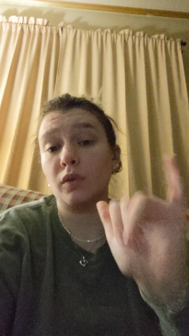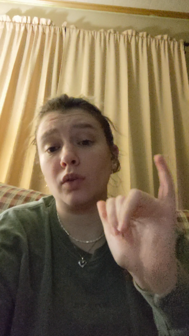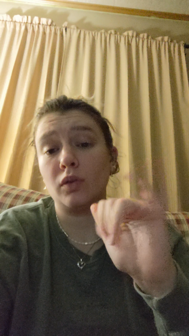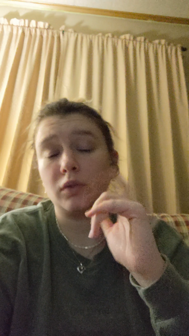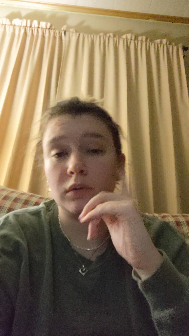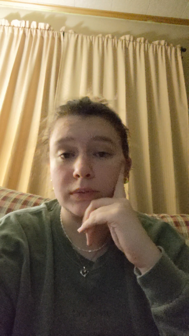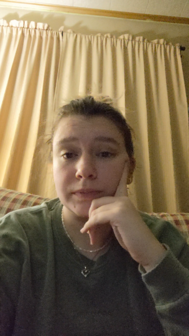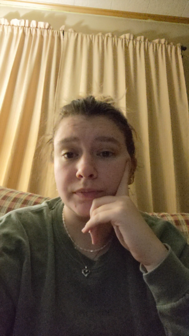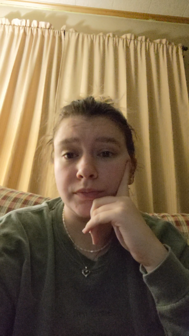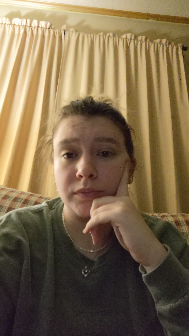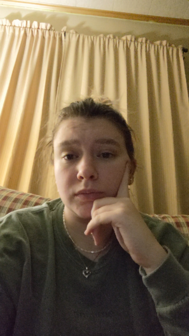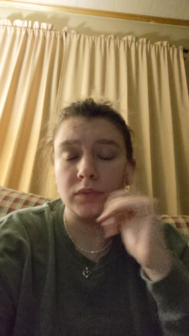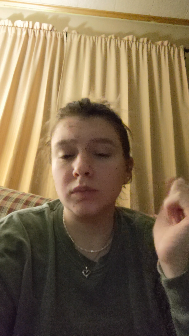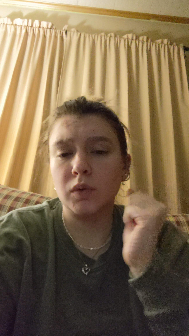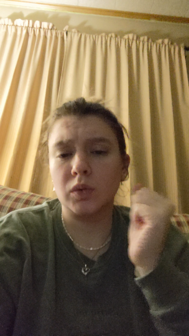cold